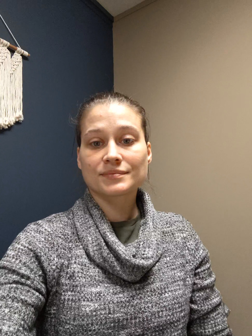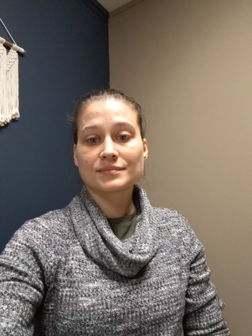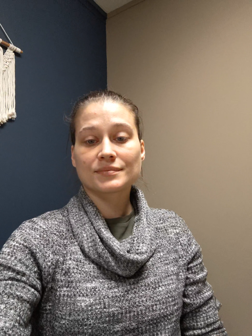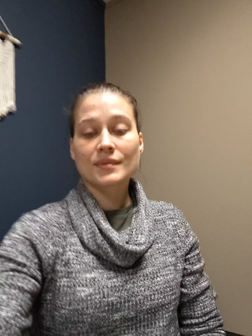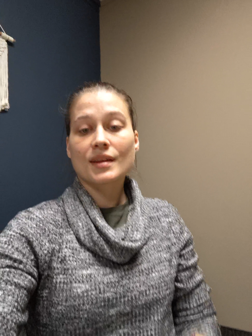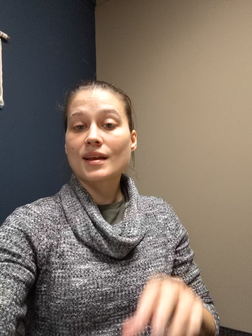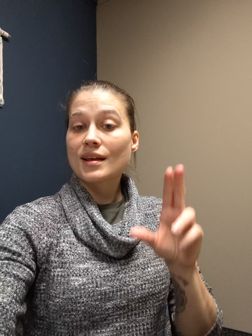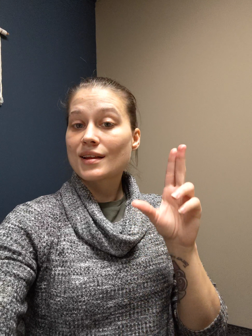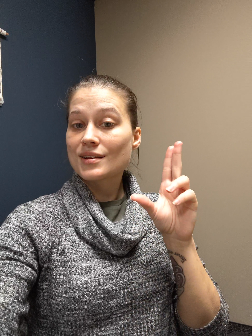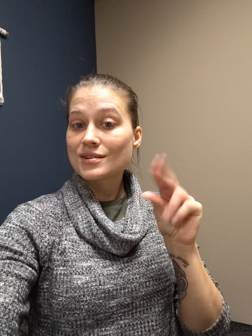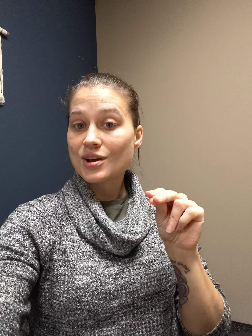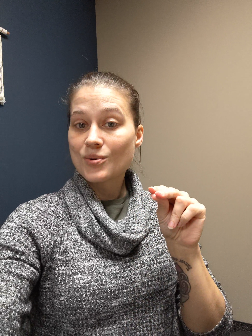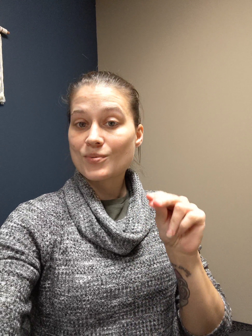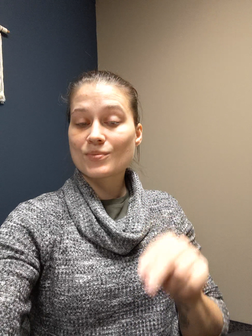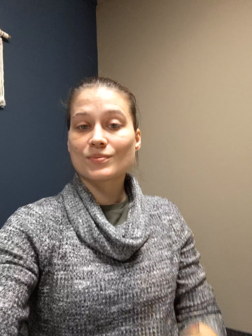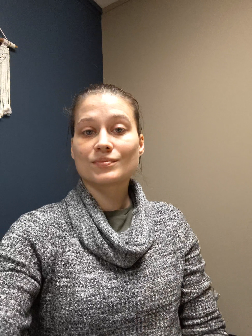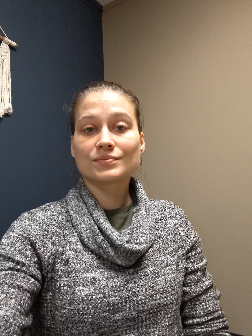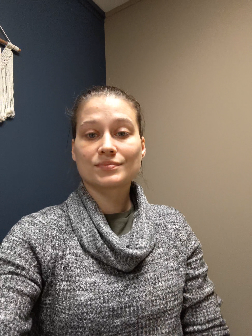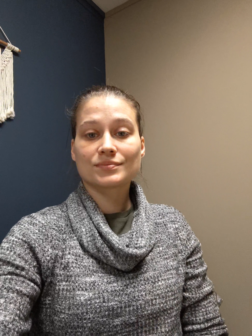no